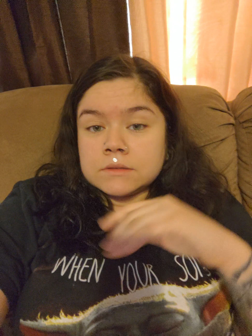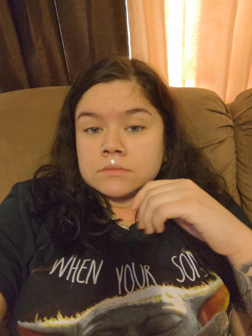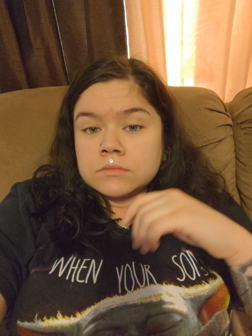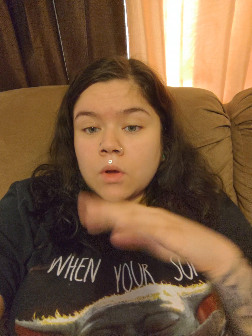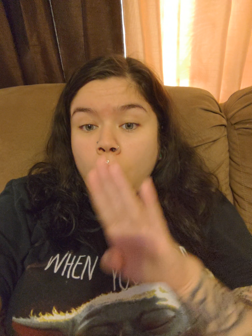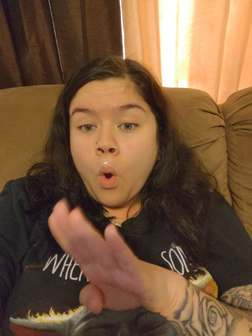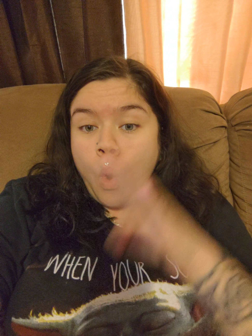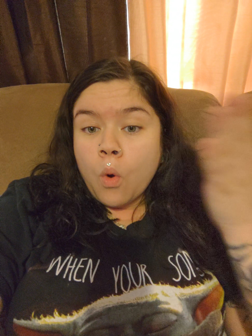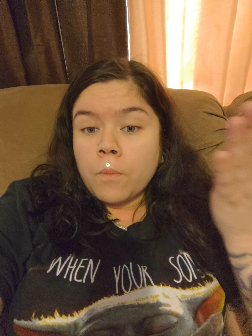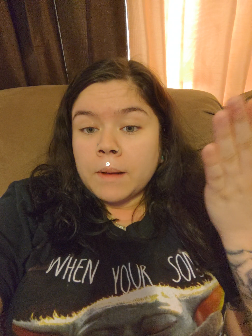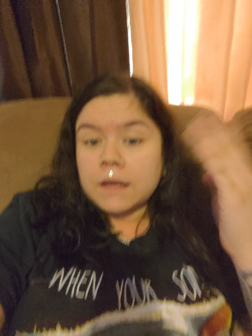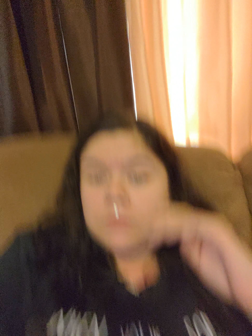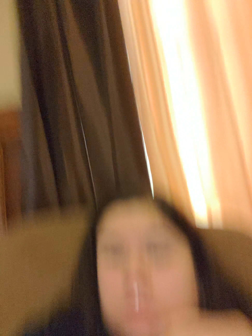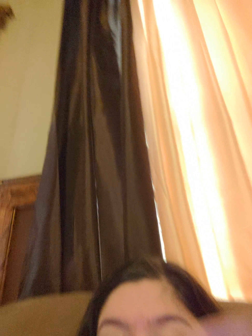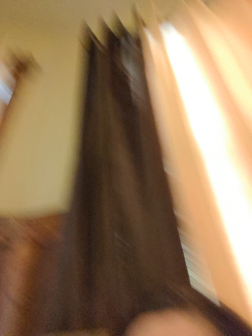open